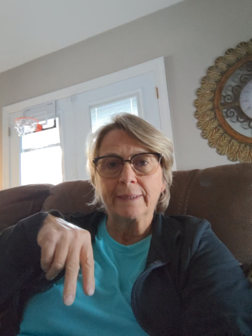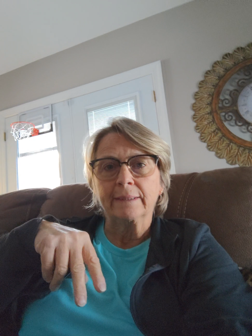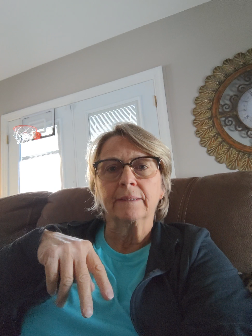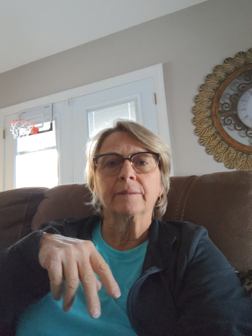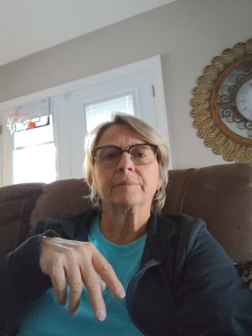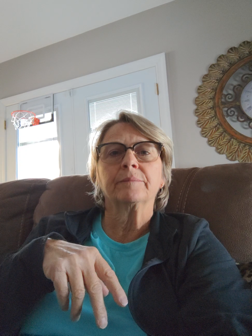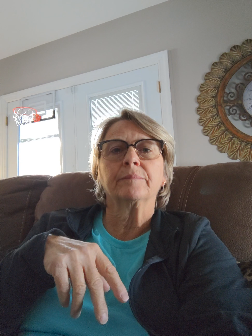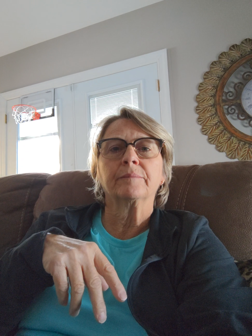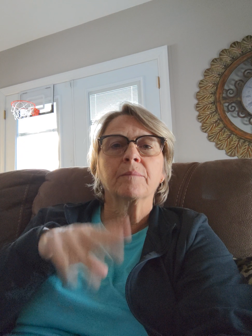read